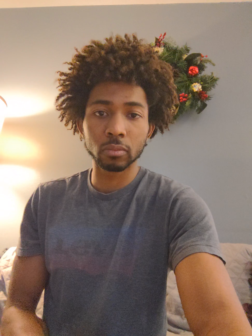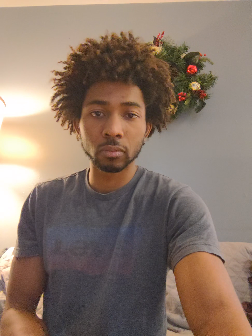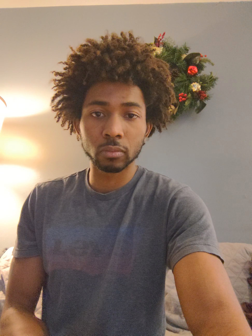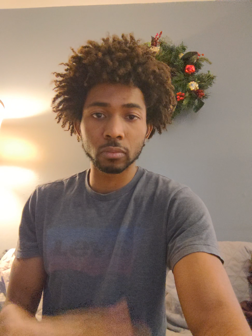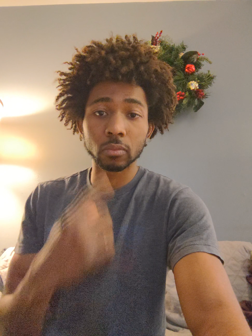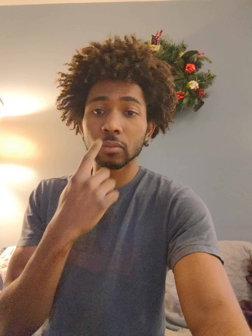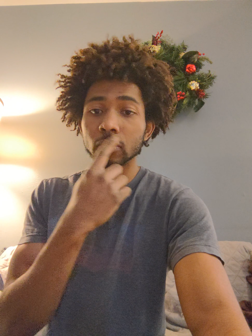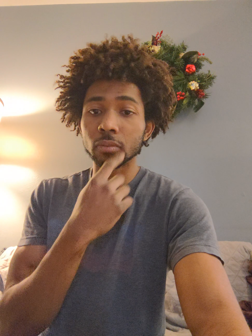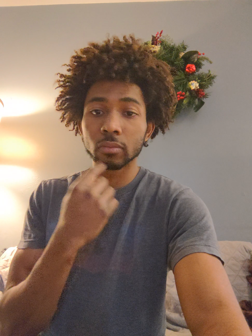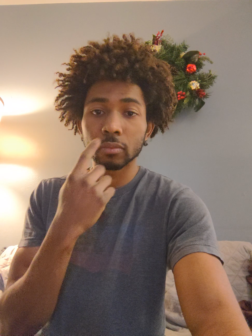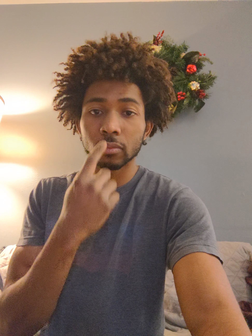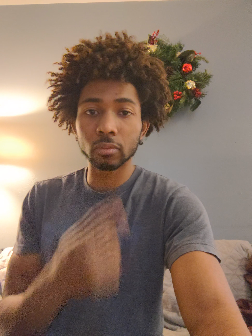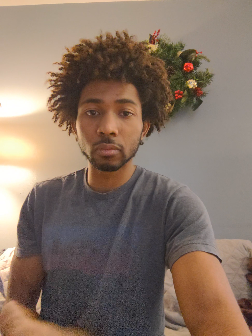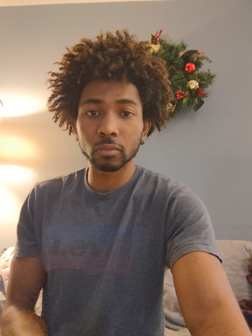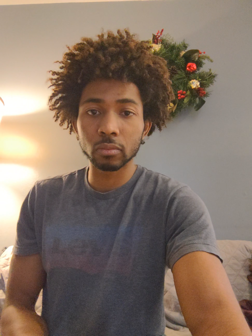lips